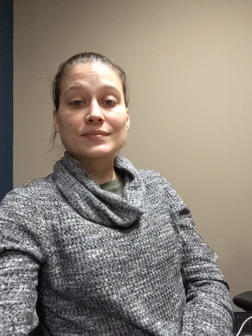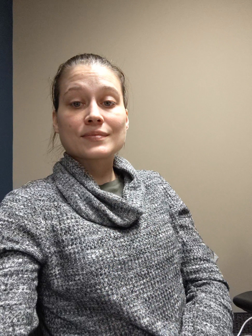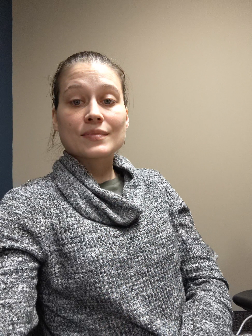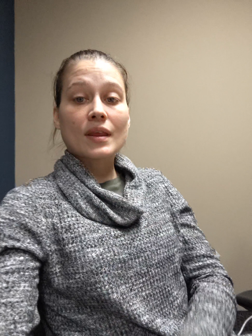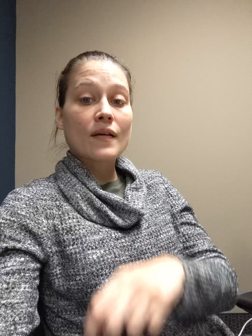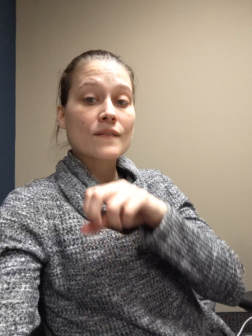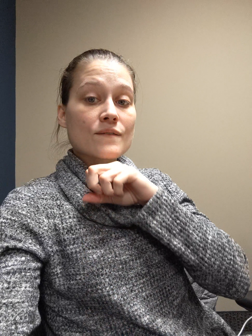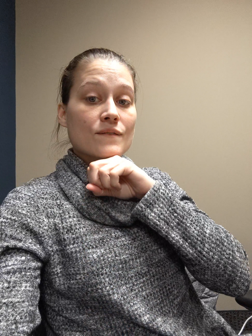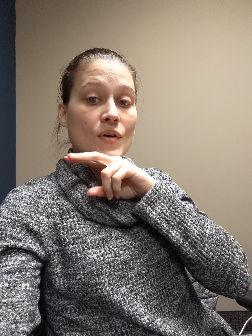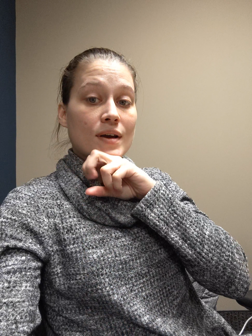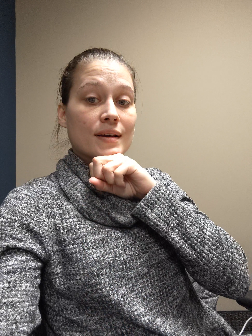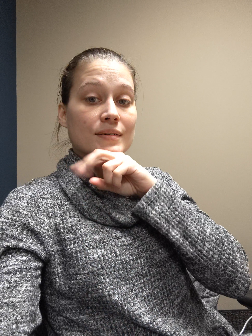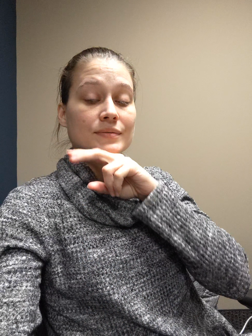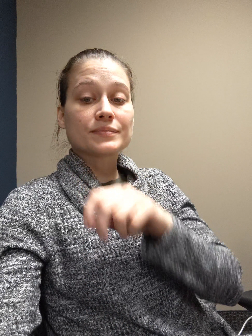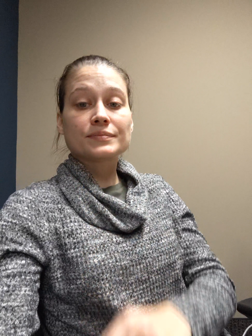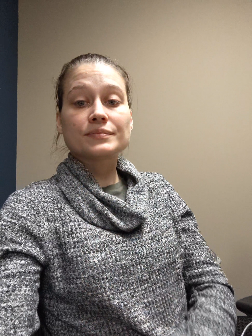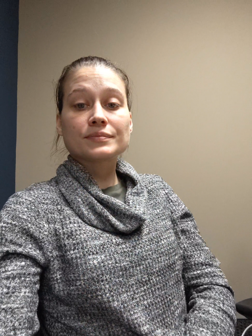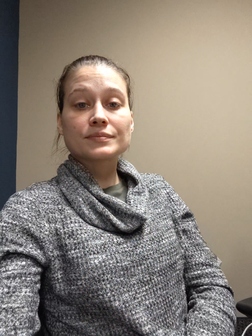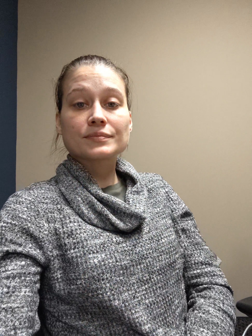frog